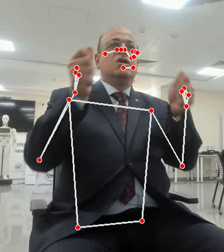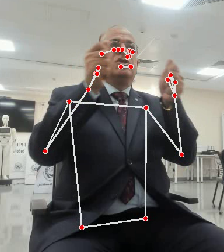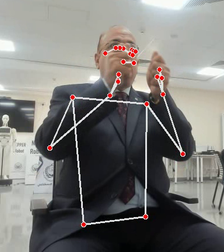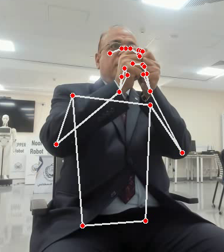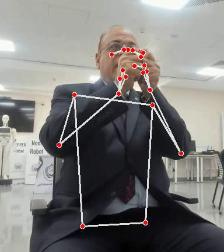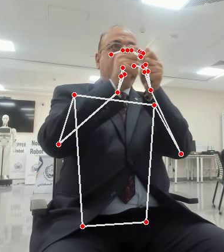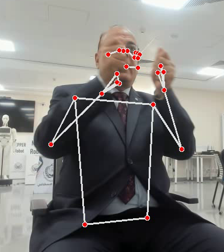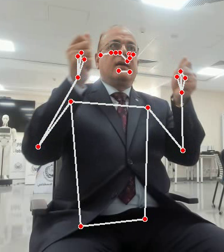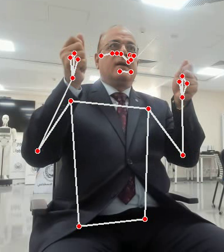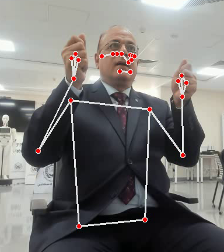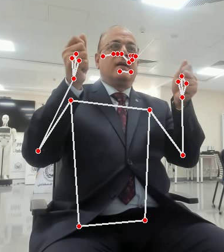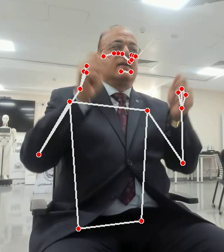shbak